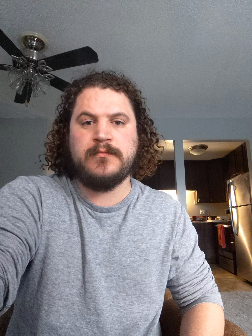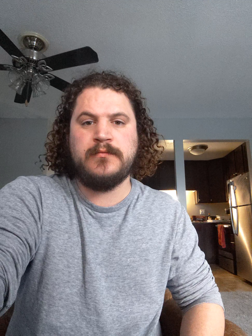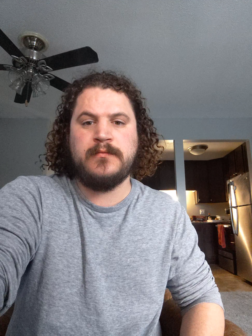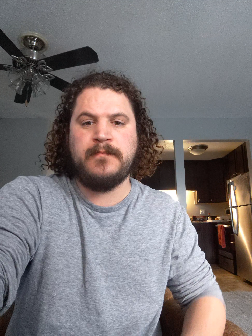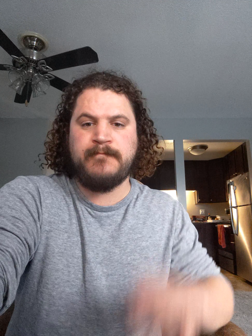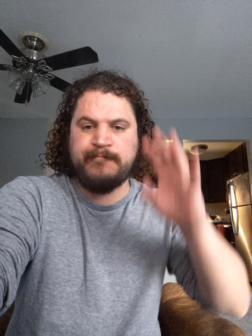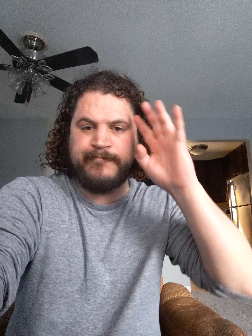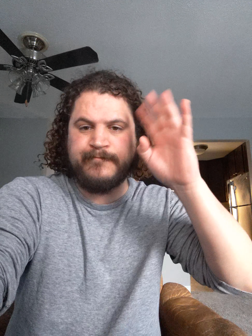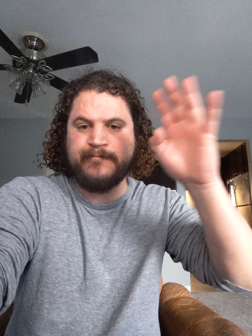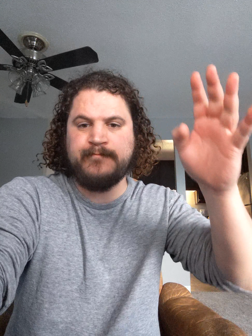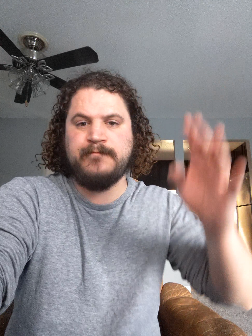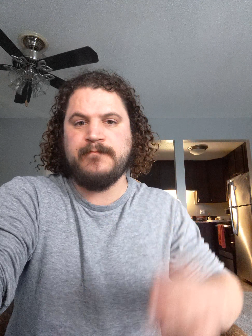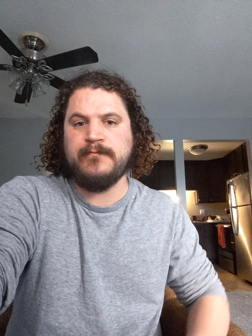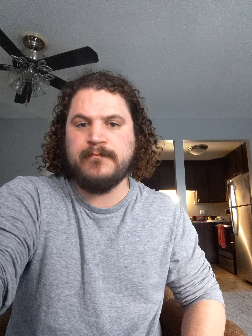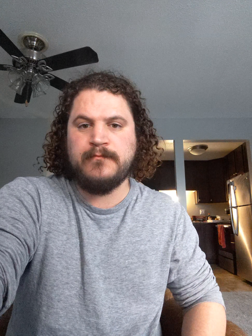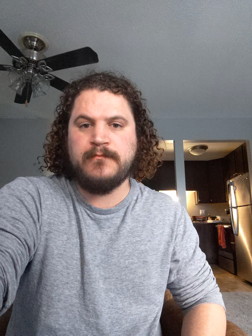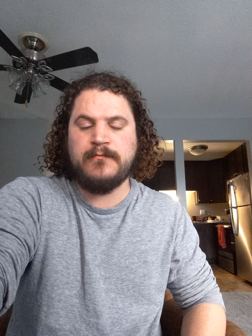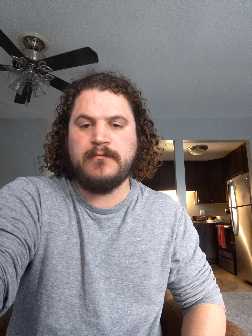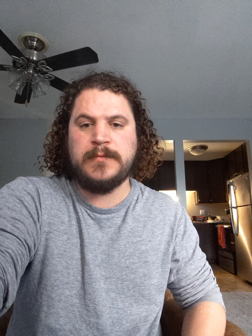pretend